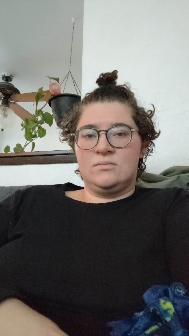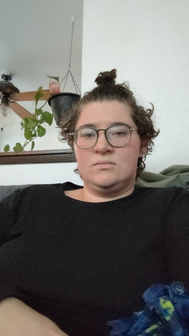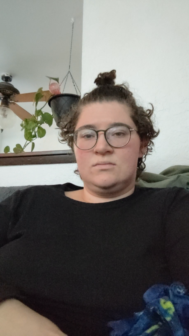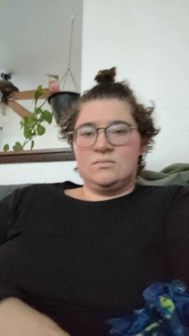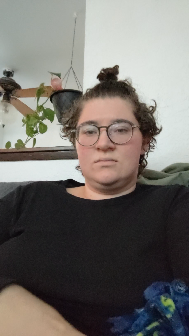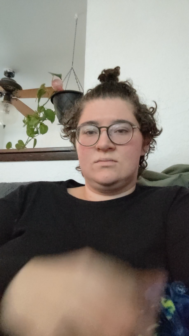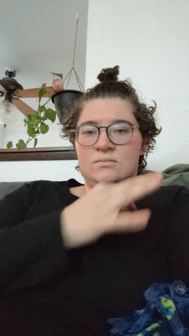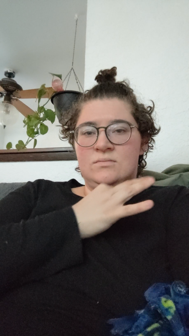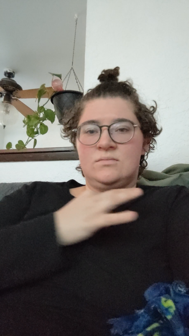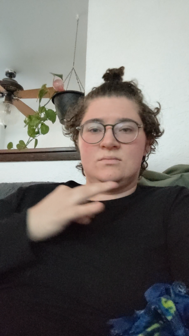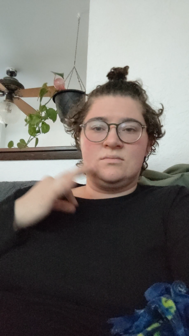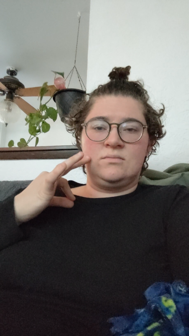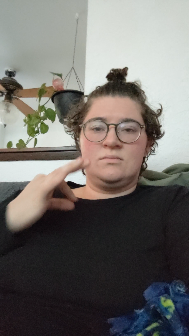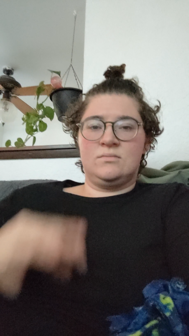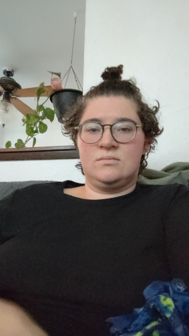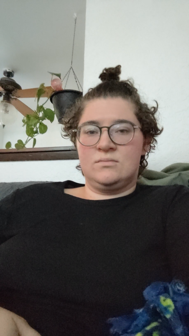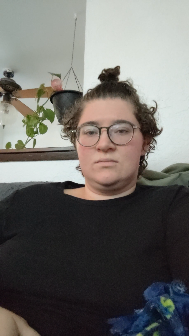beads